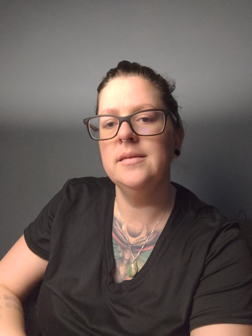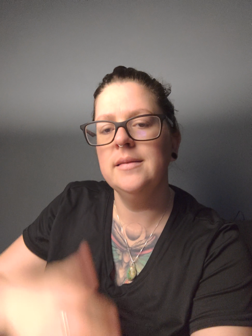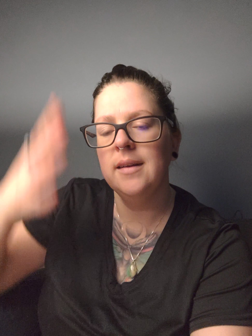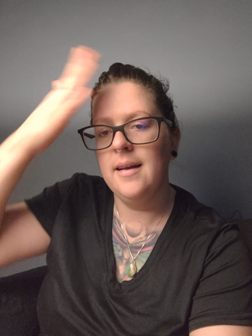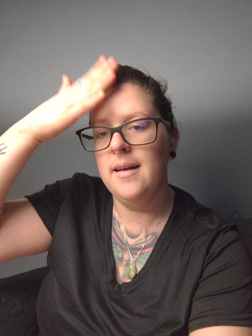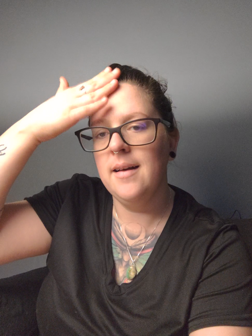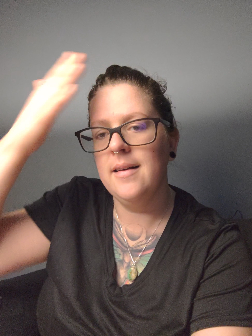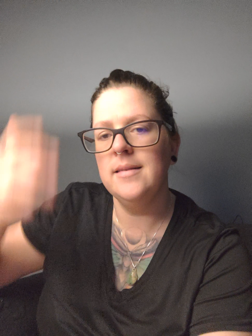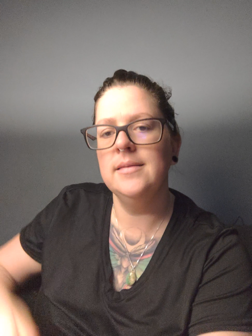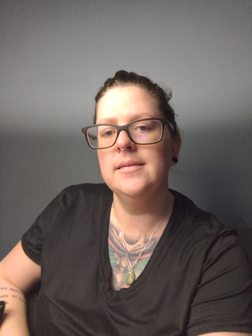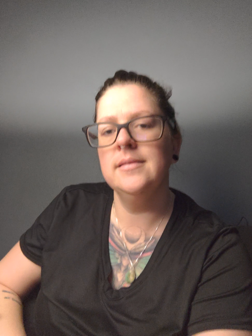hat